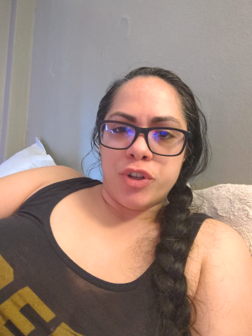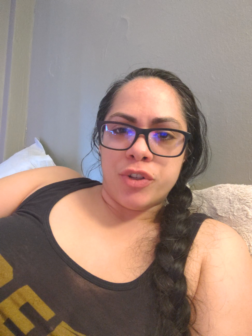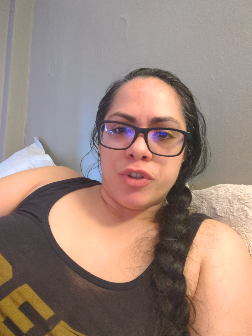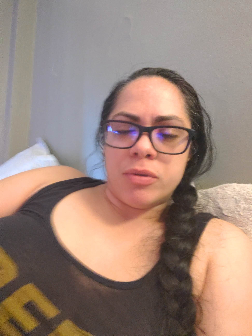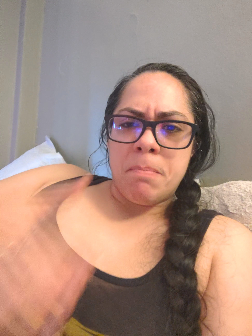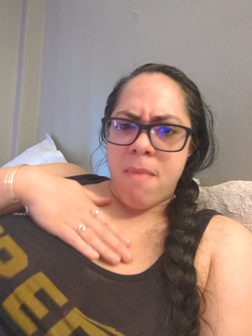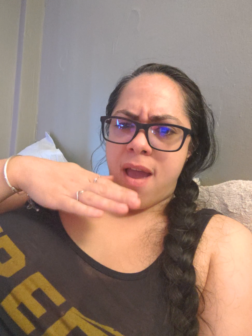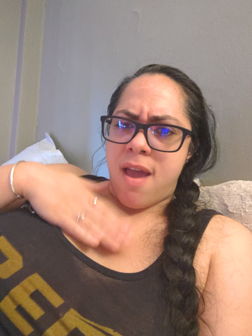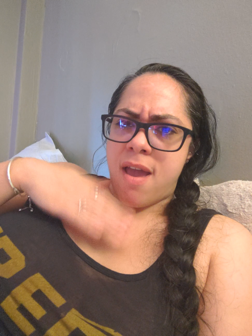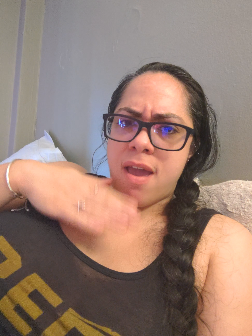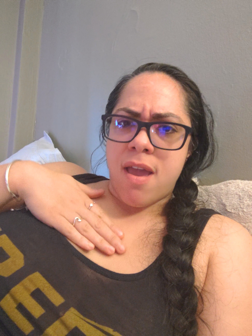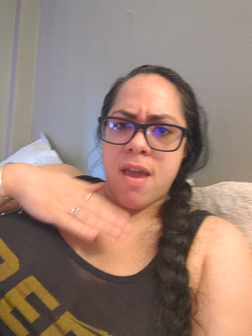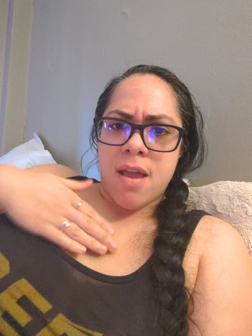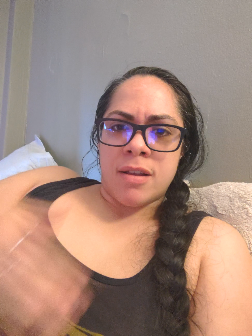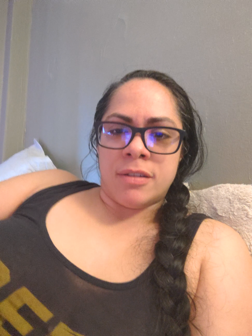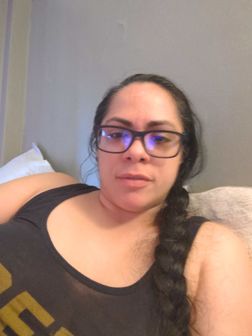my